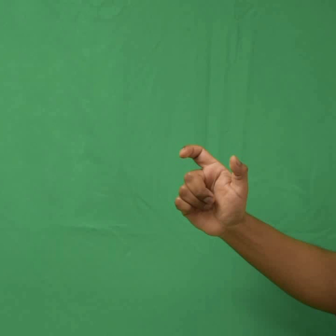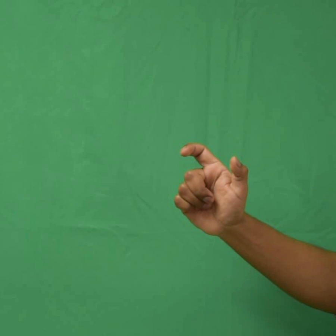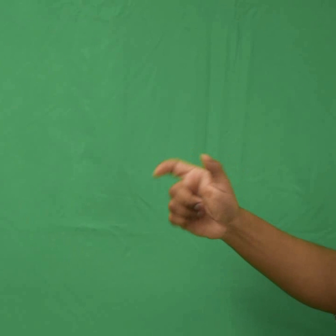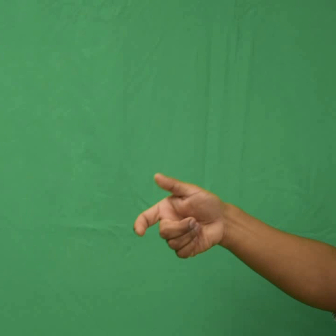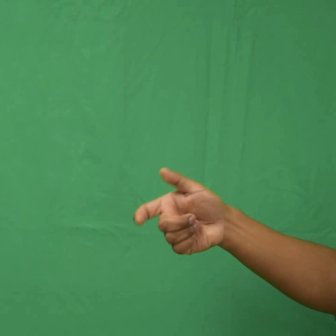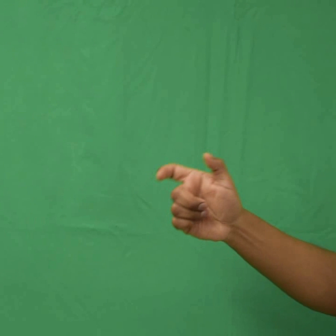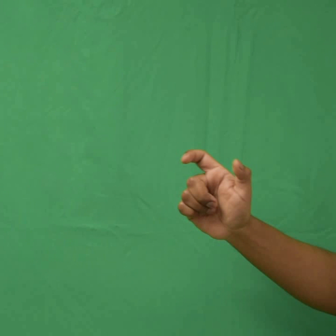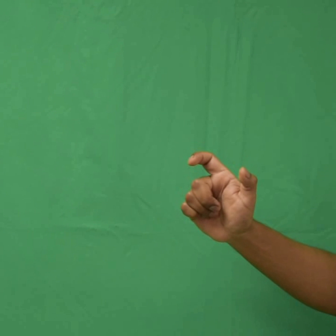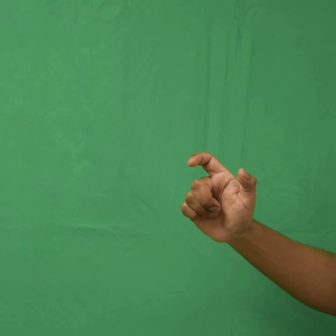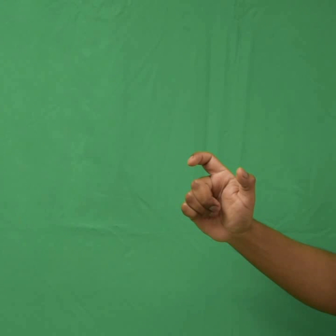Q